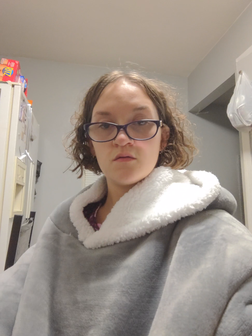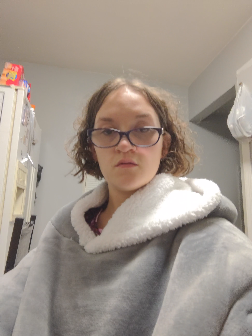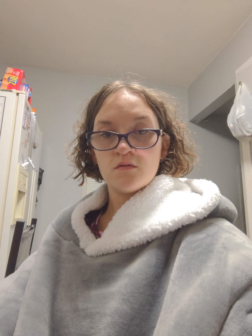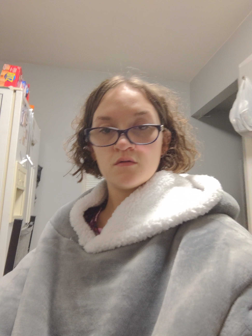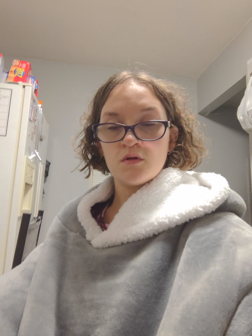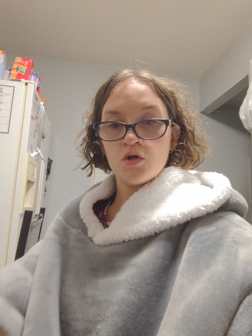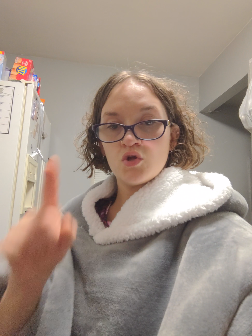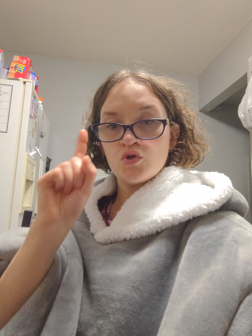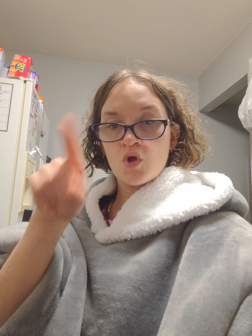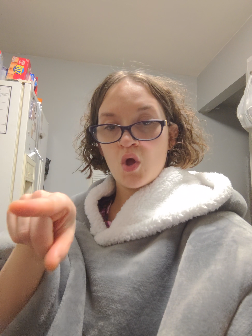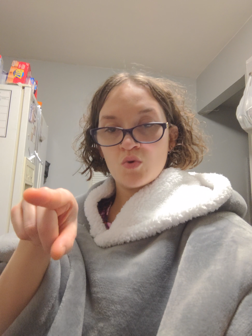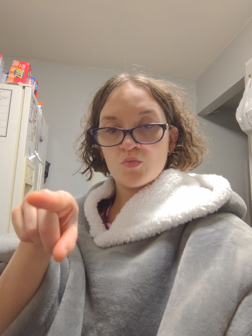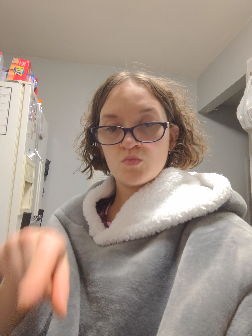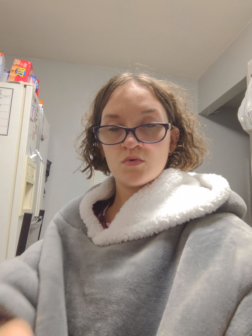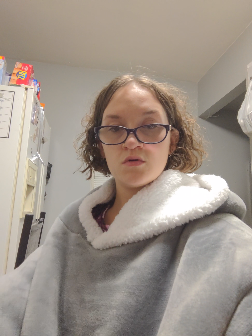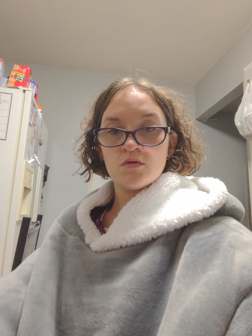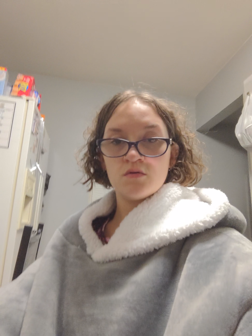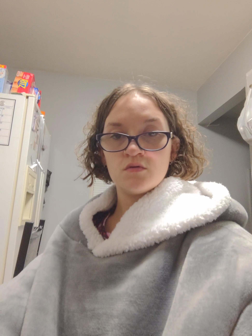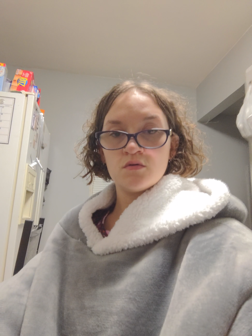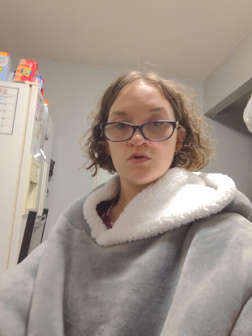go